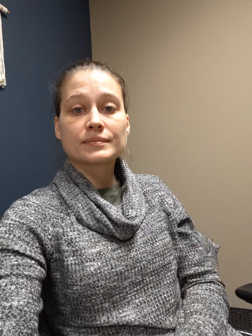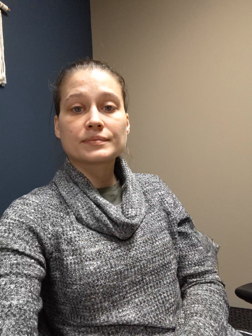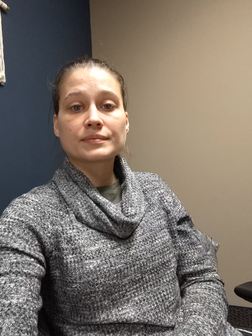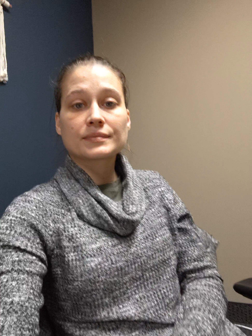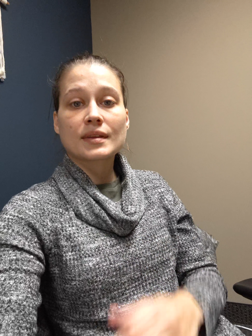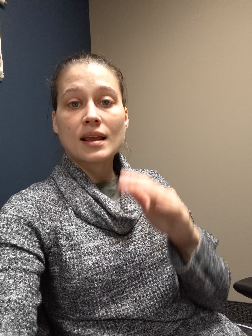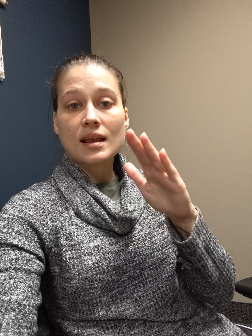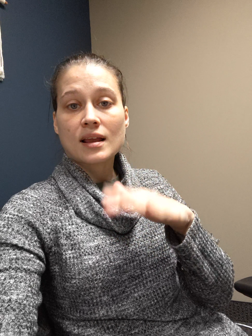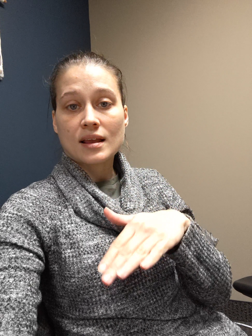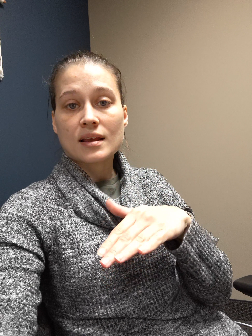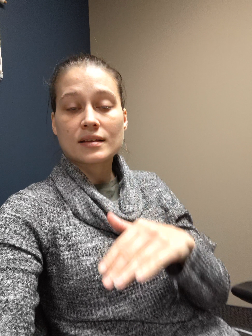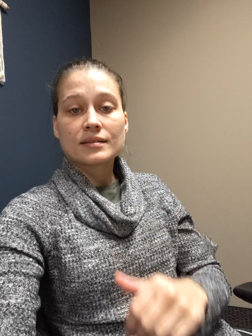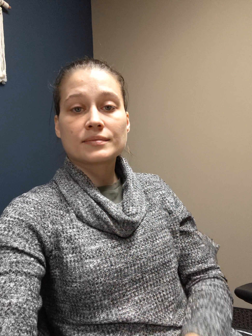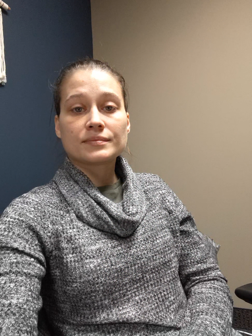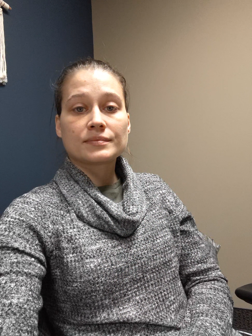on